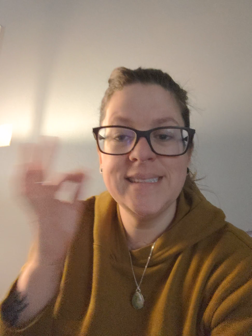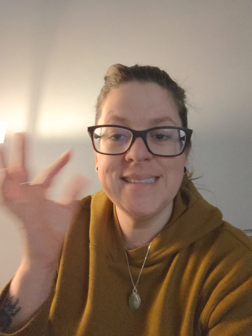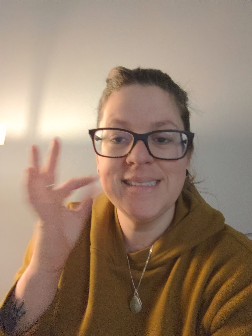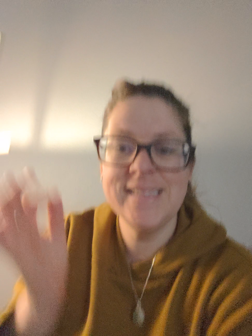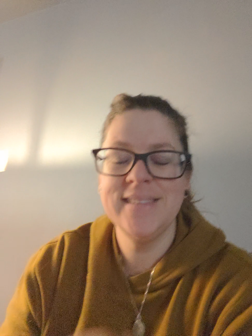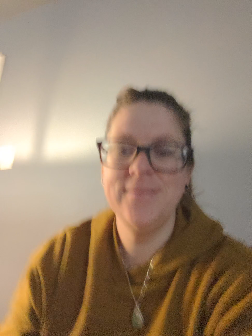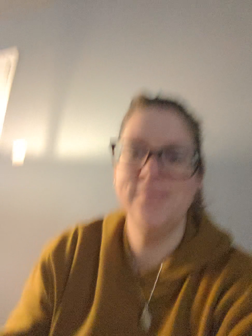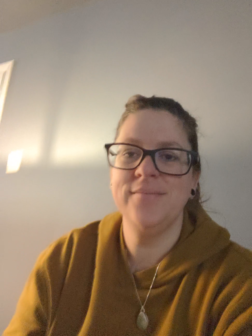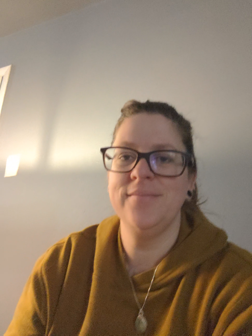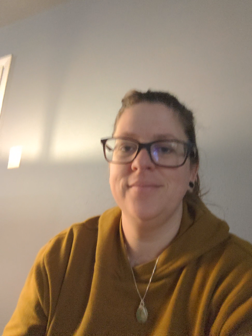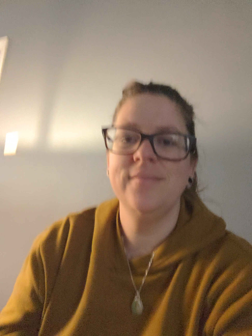kitty